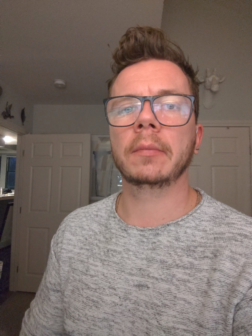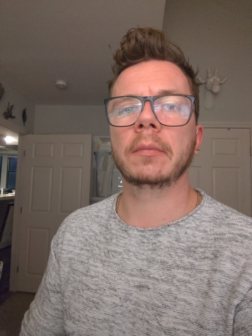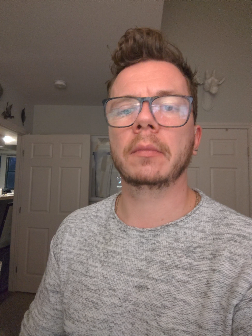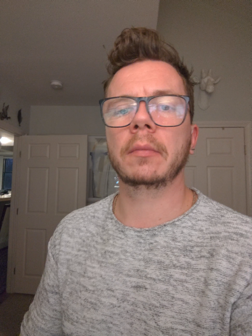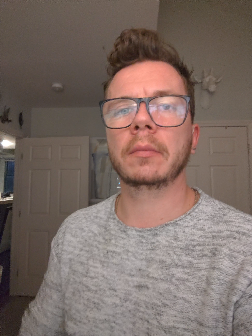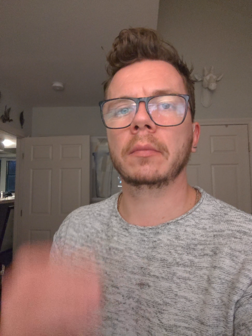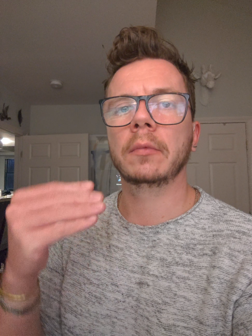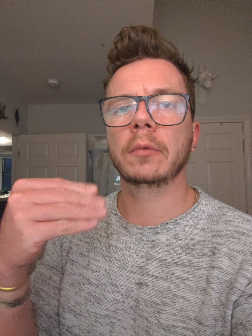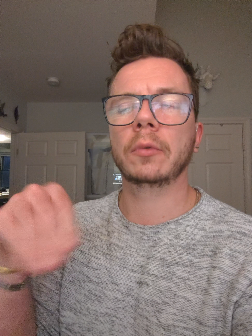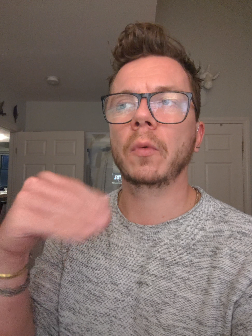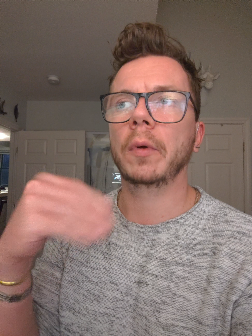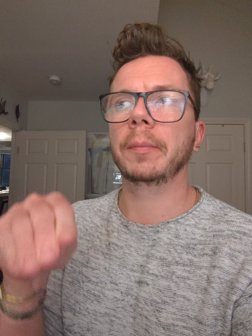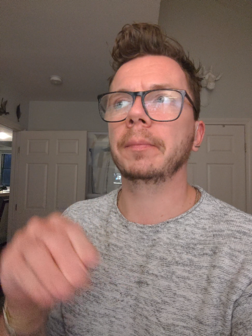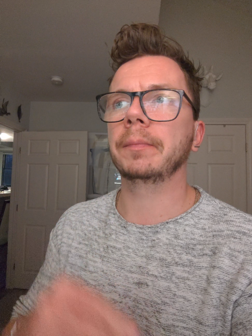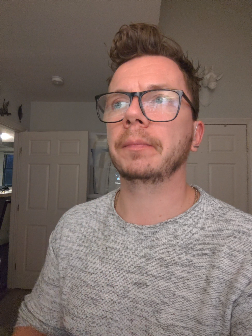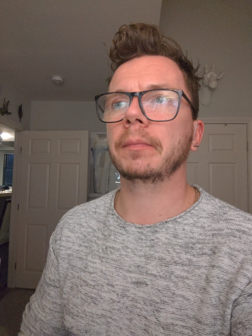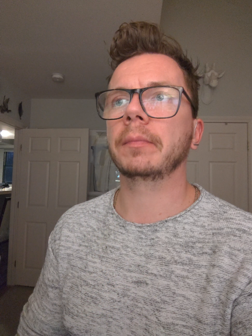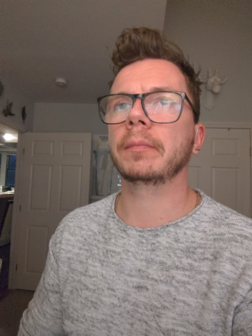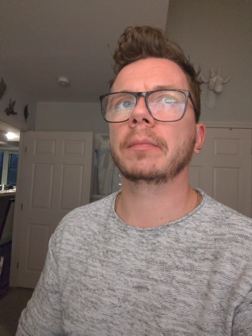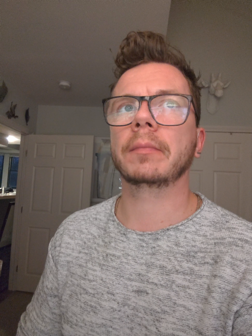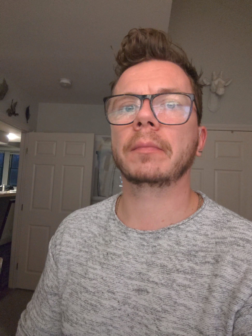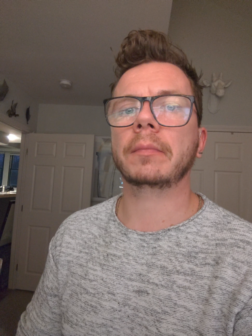store